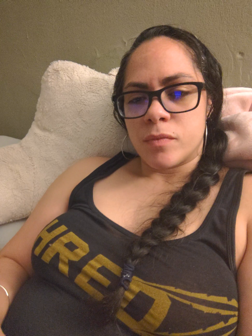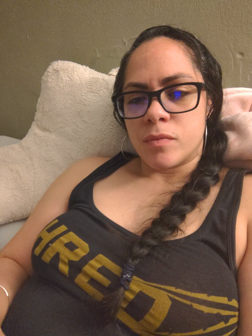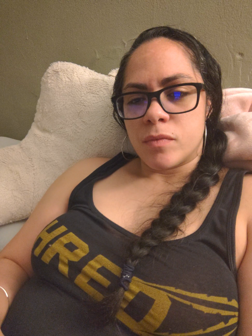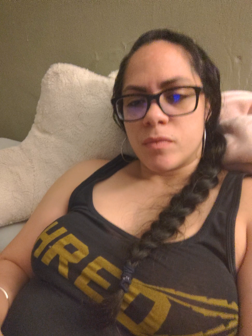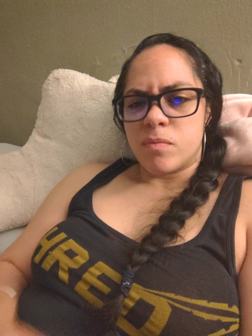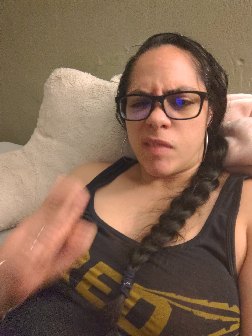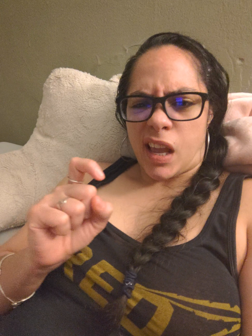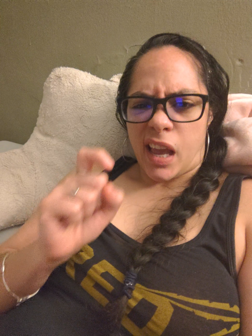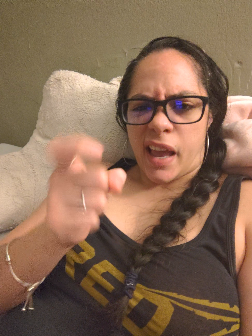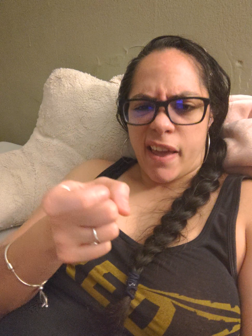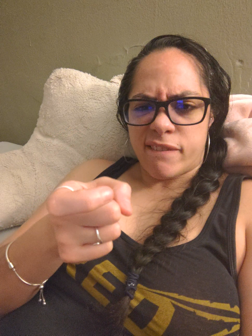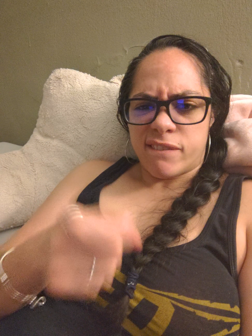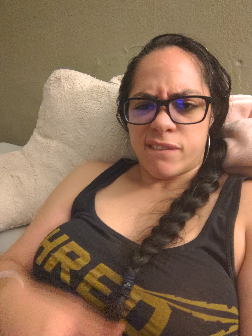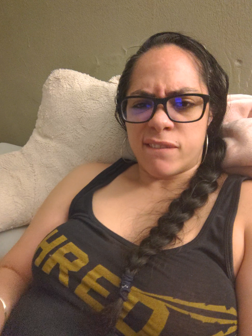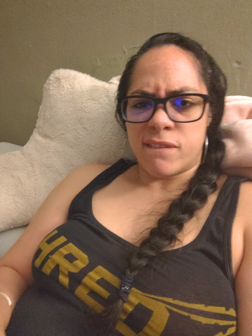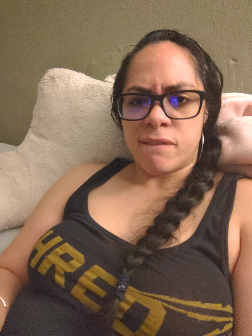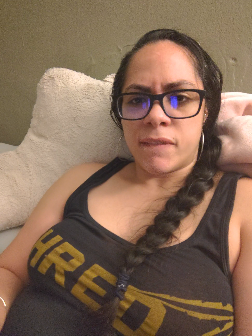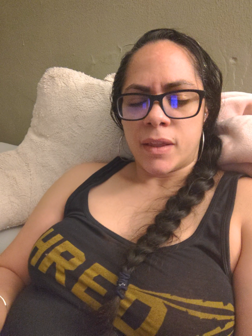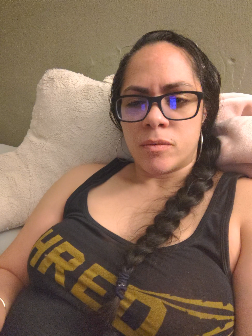gift